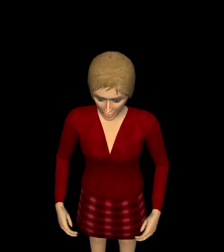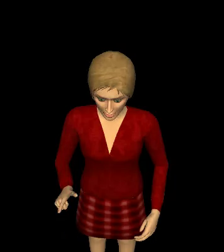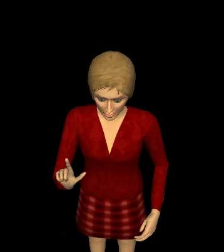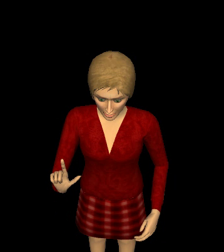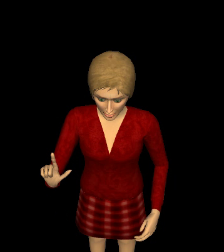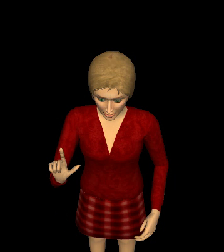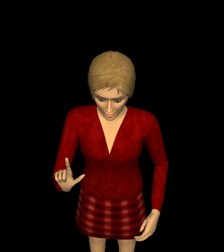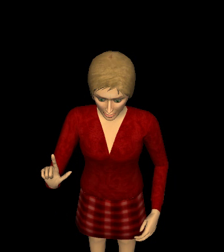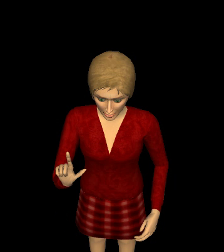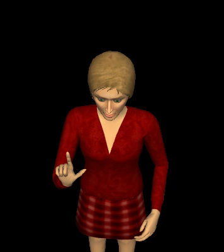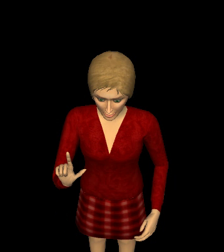الإثنين